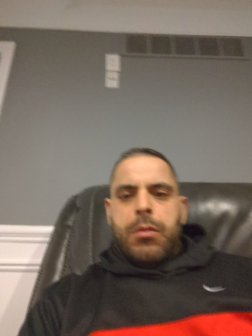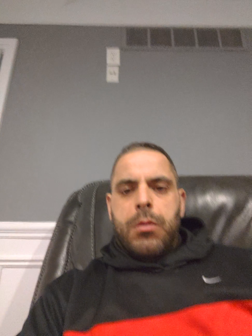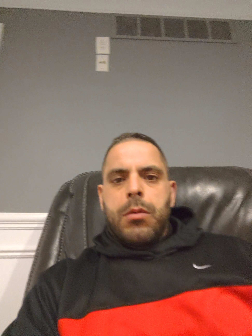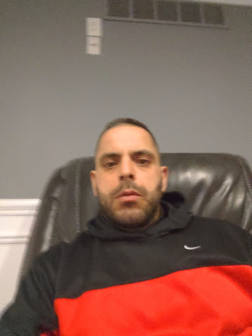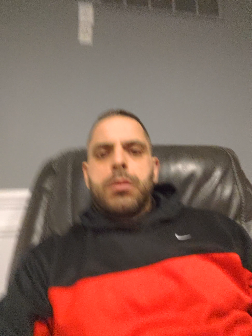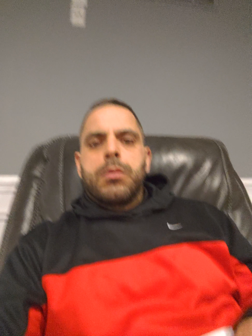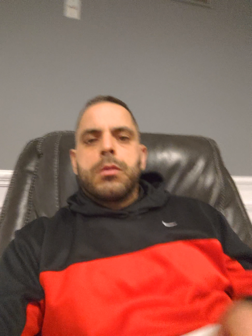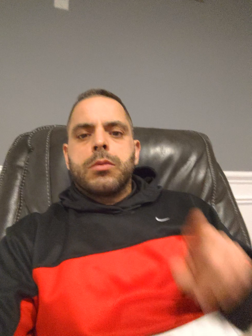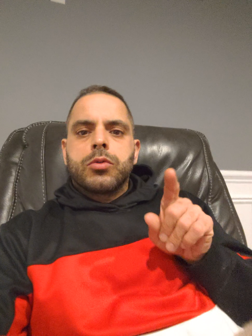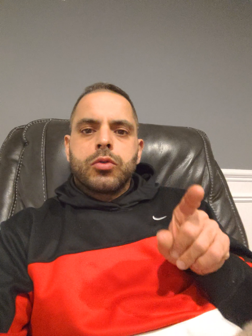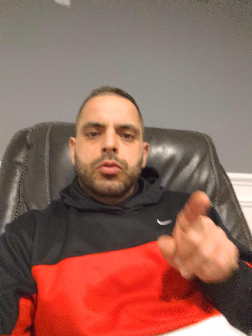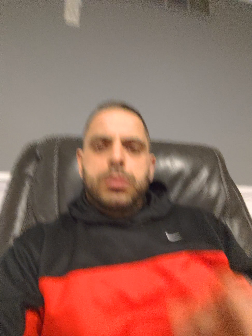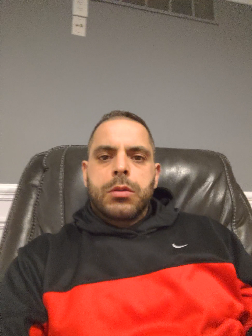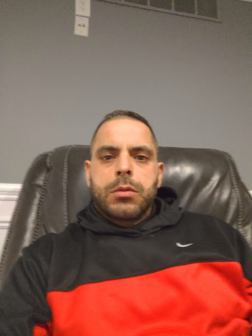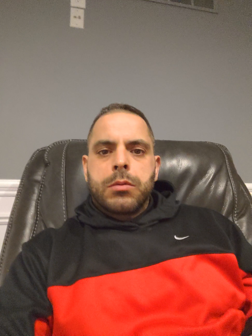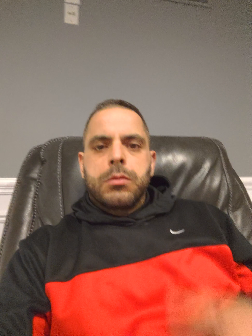he/she/it